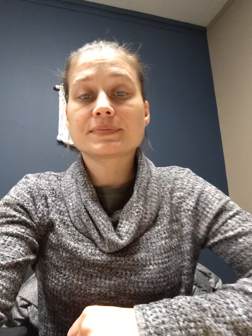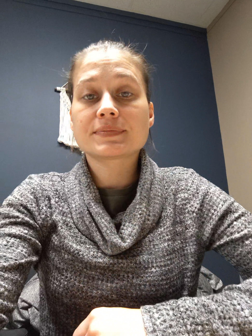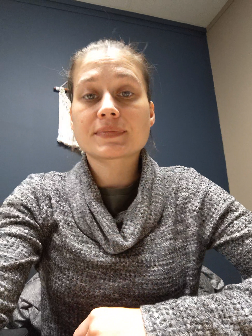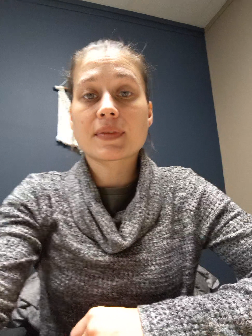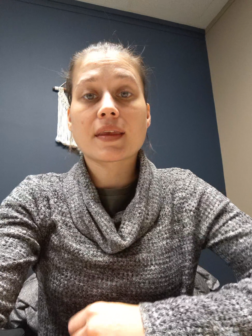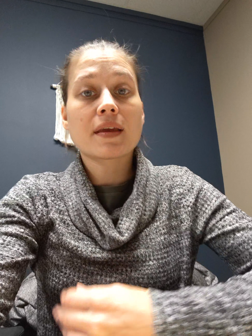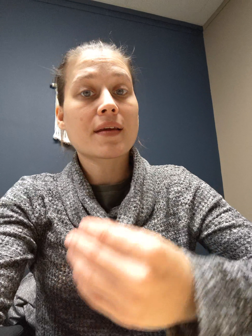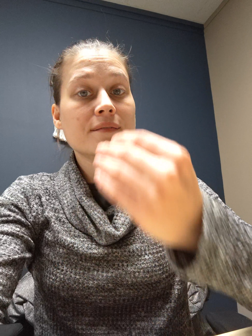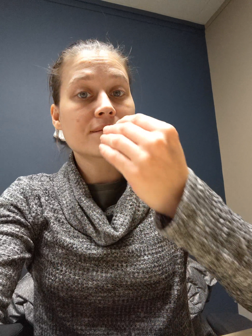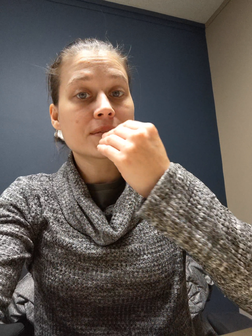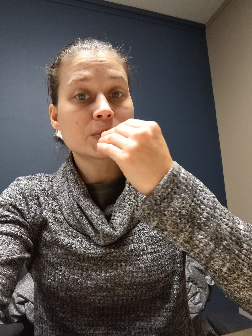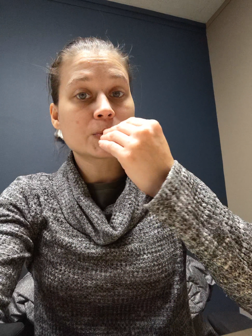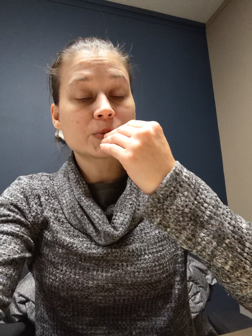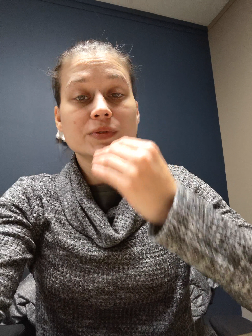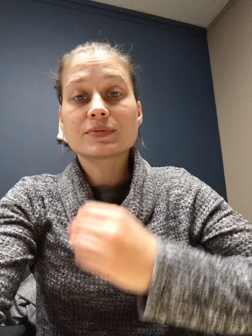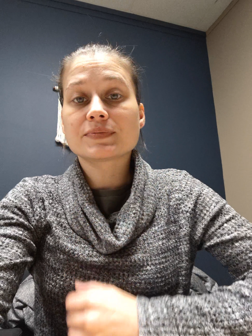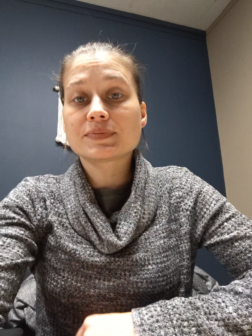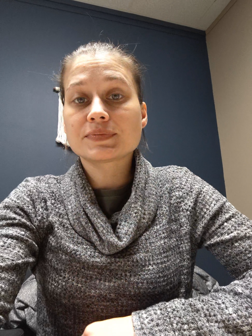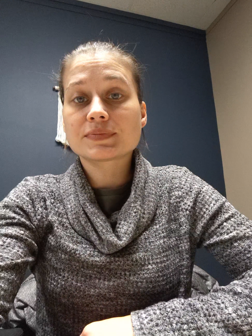food